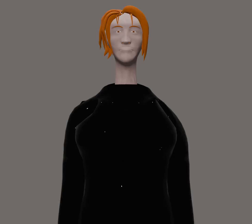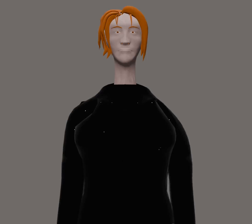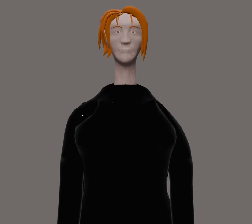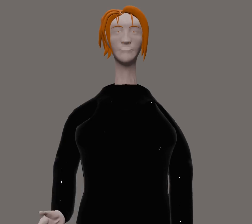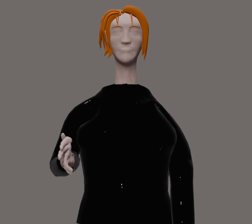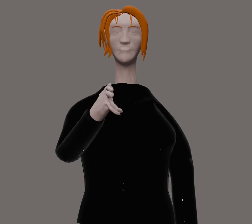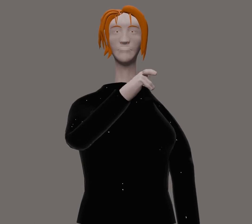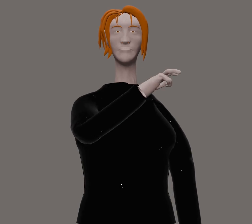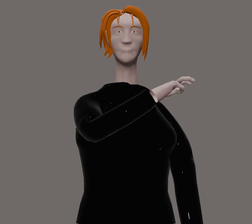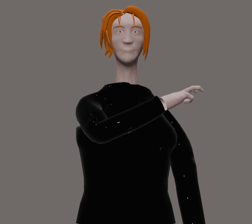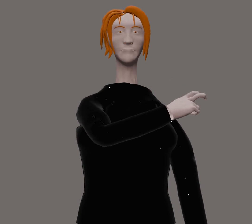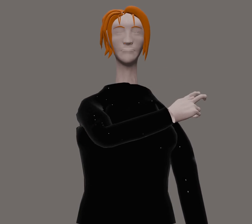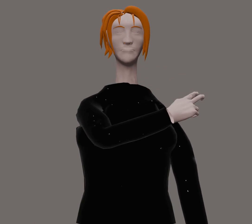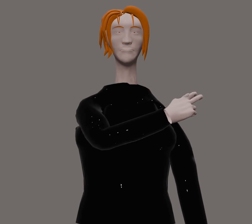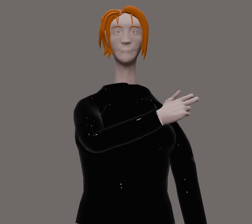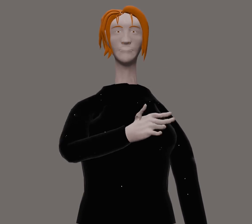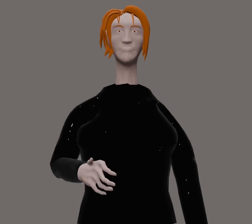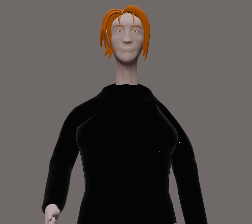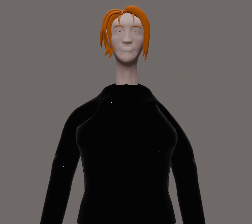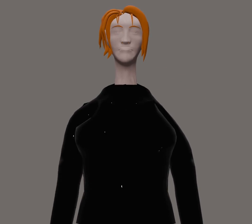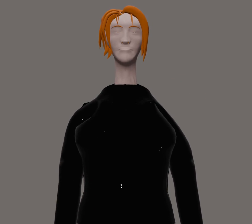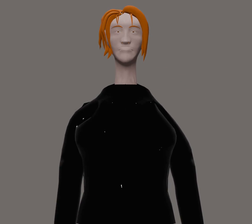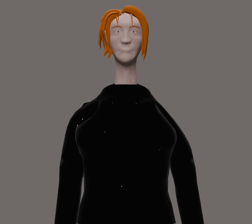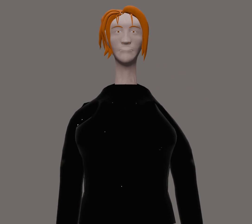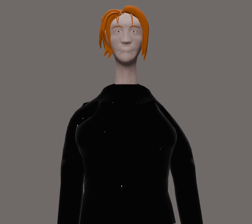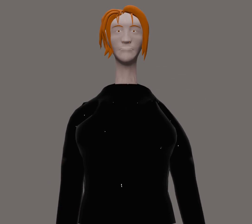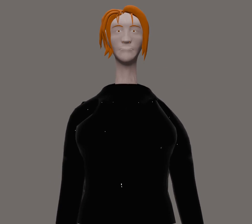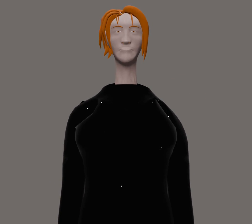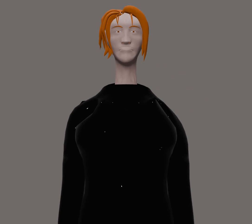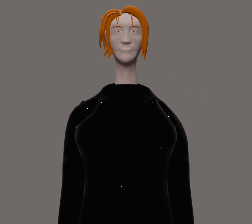Bite